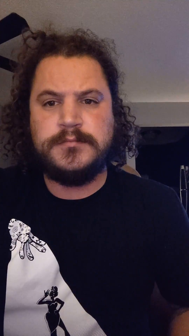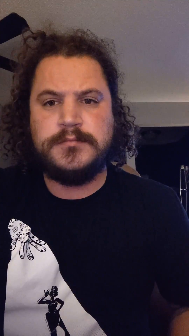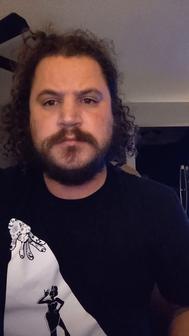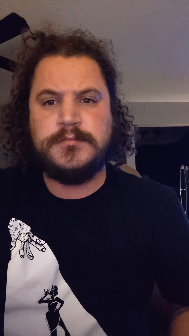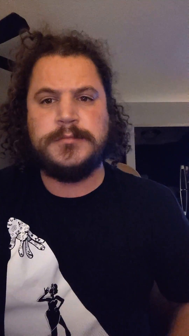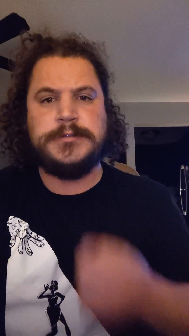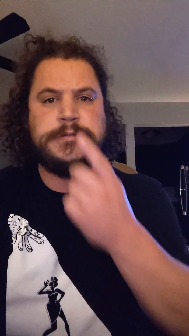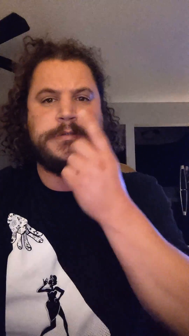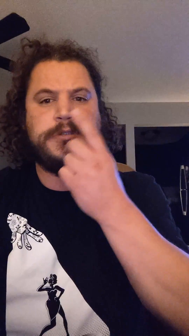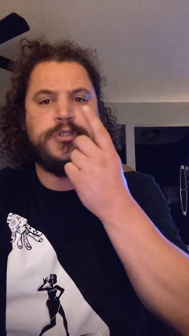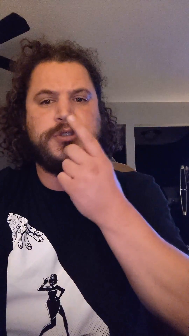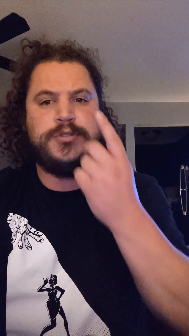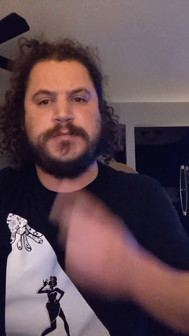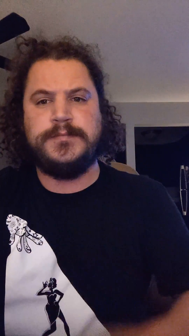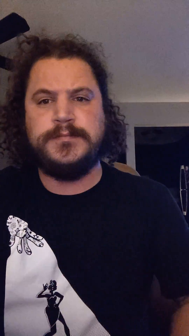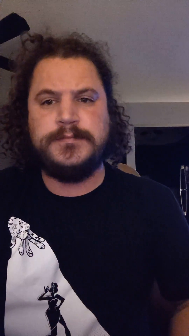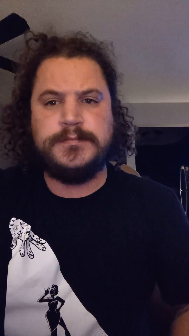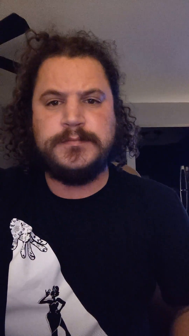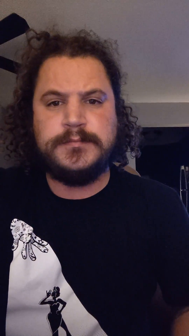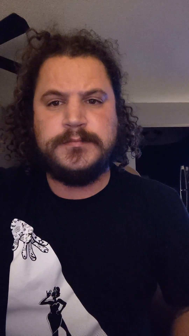dinner